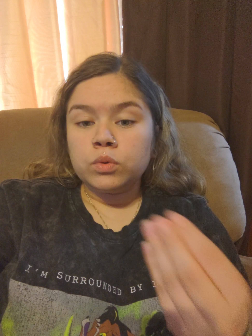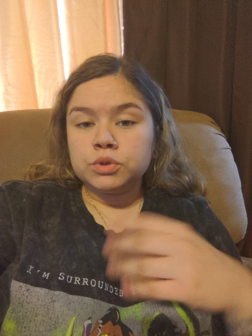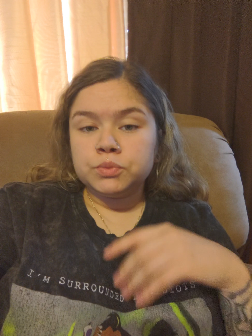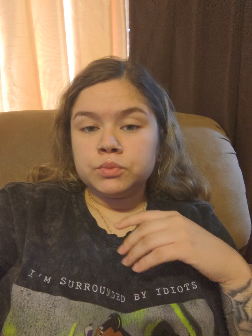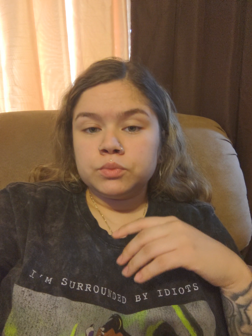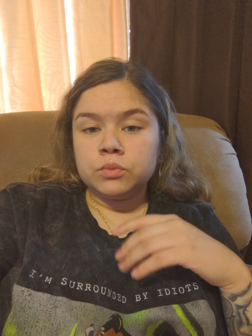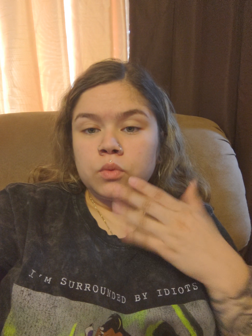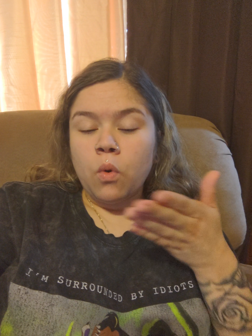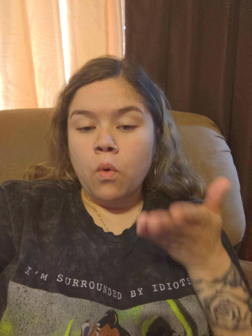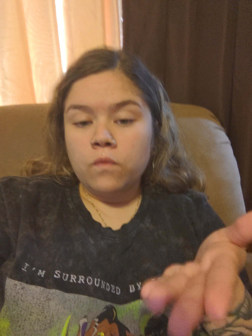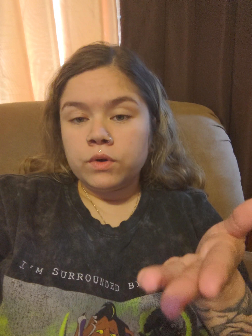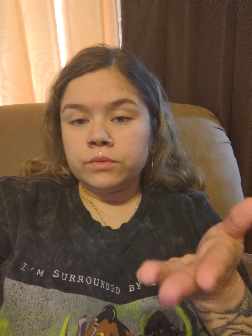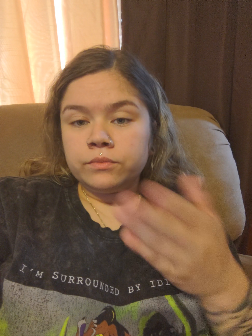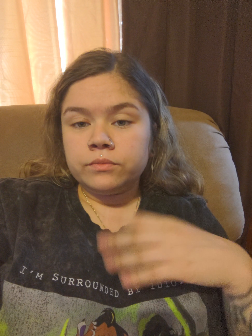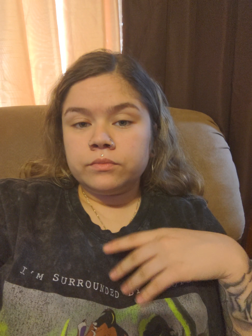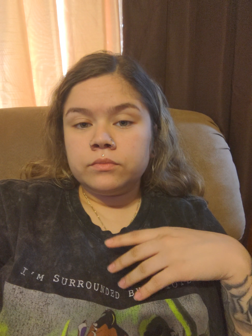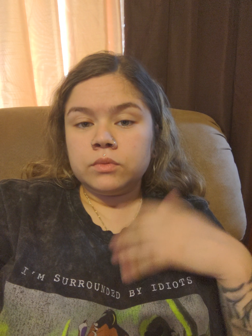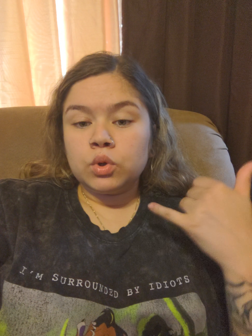oven